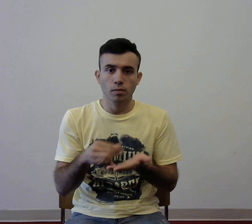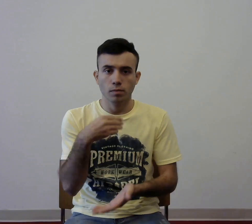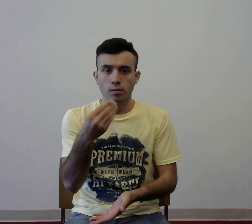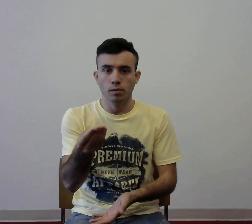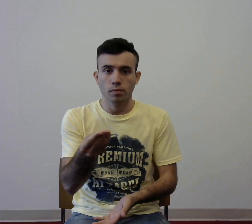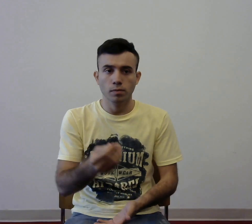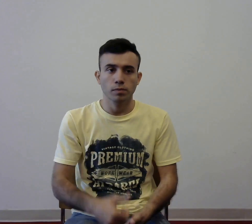vermək